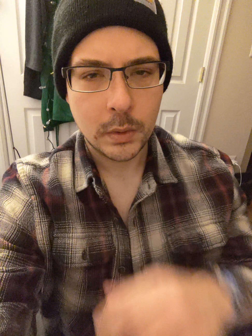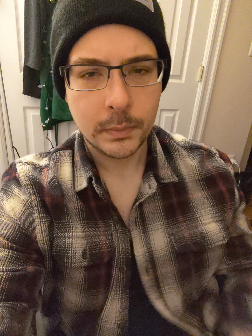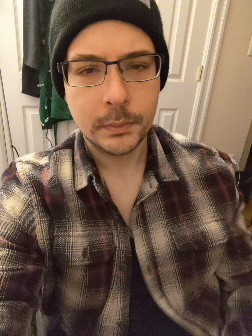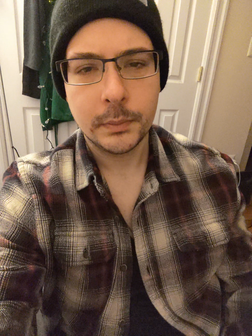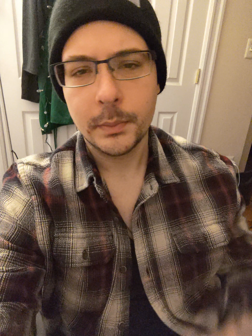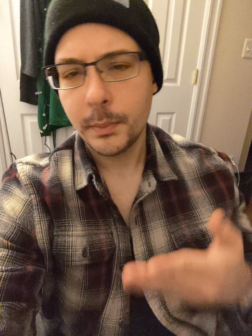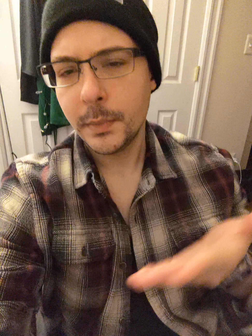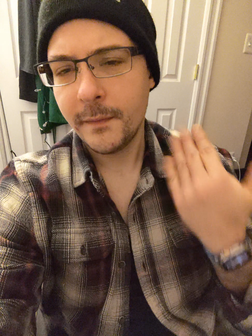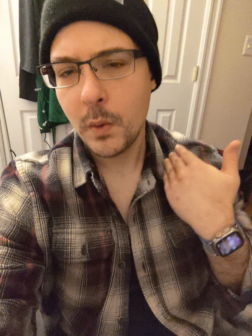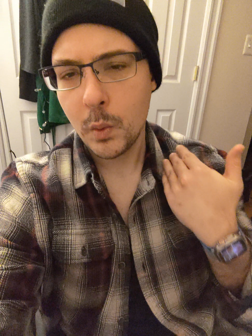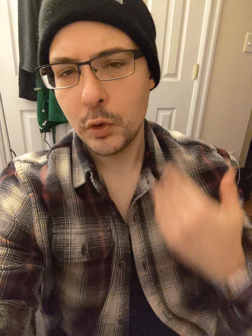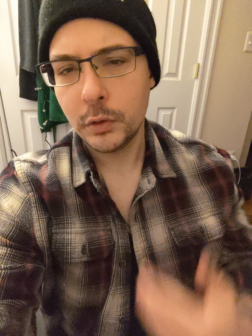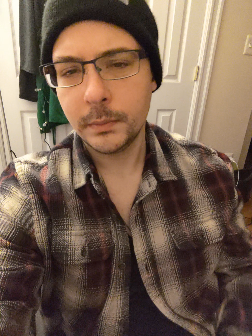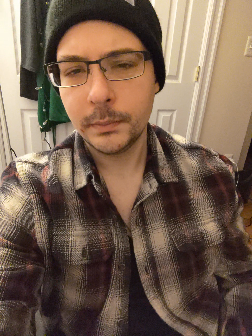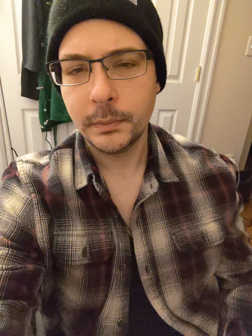before